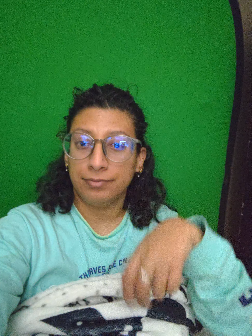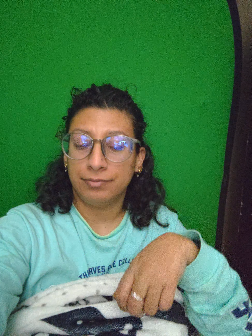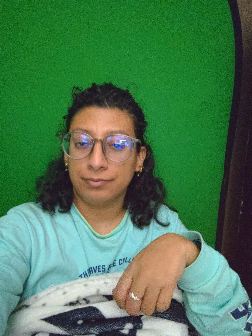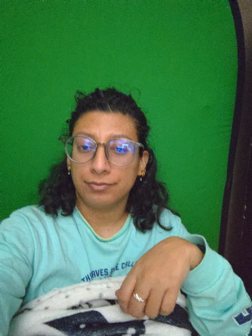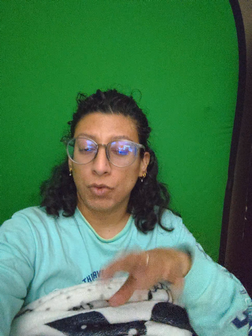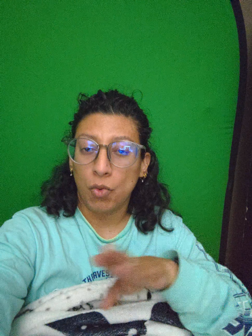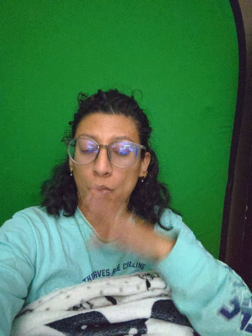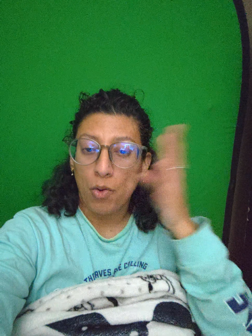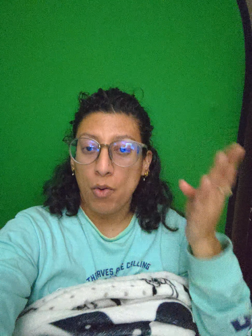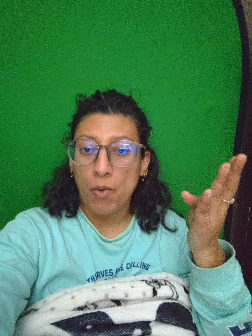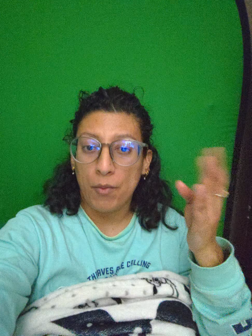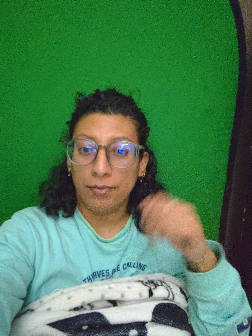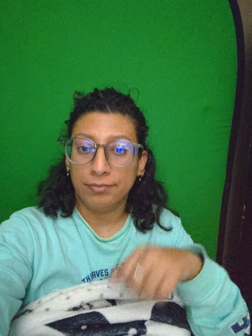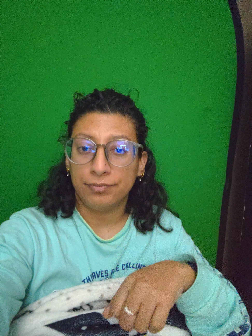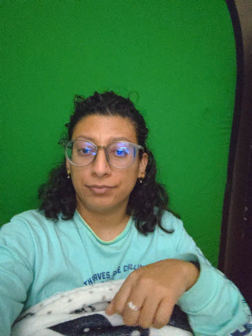open